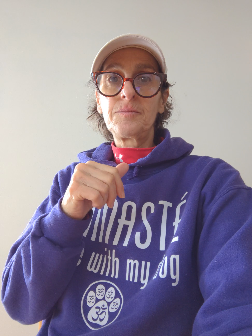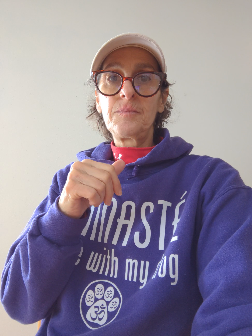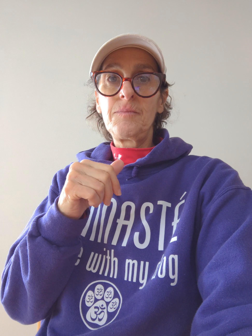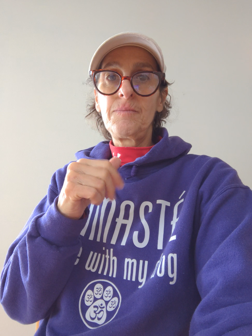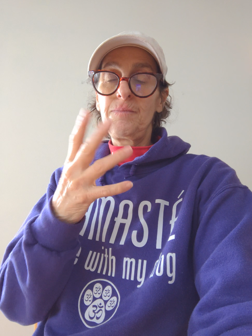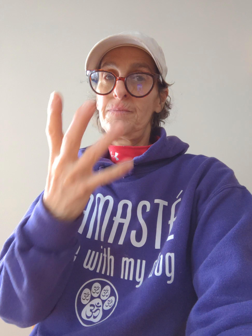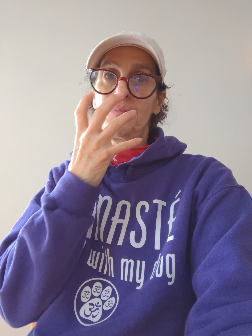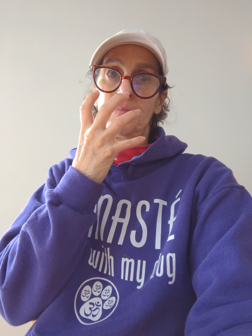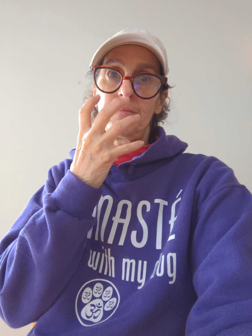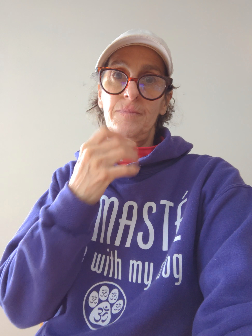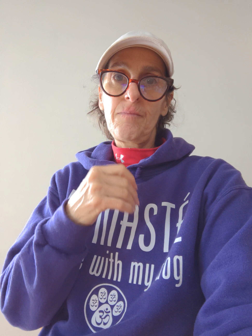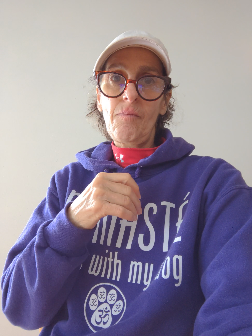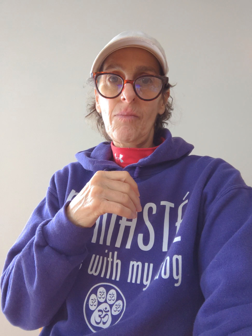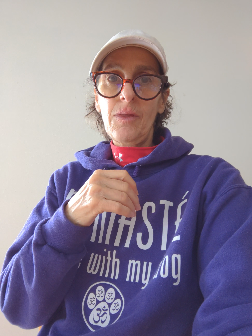mad